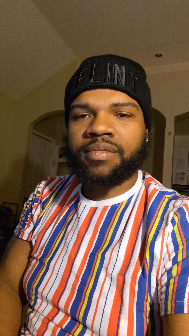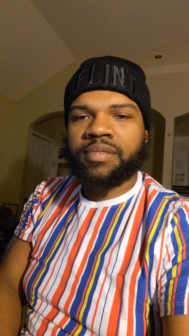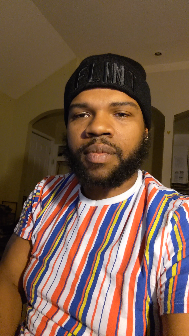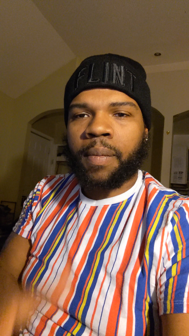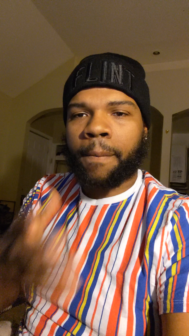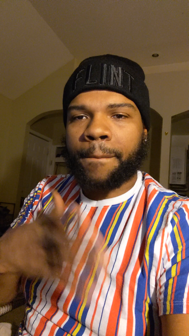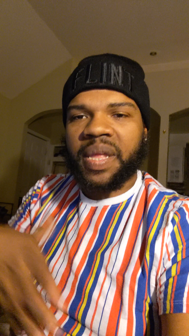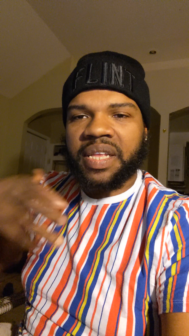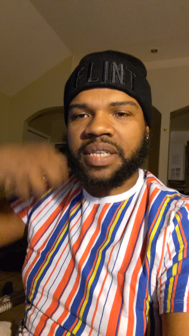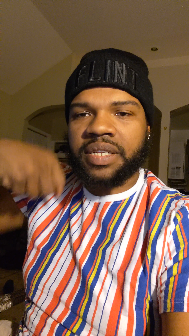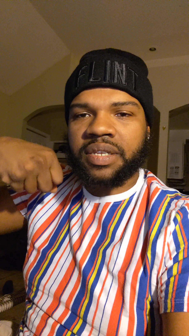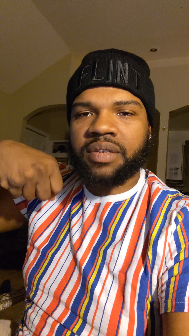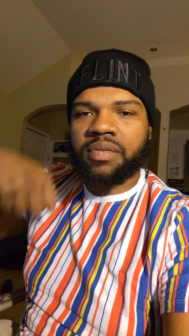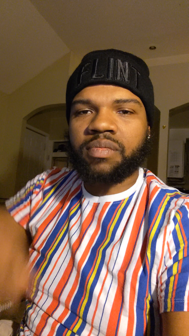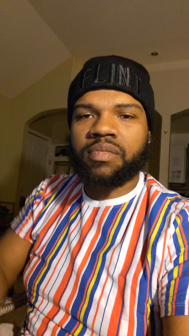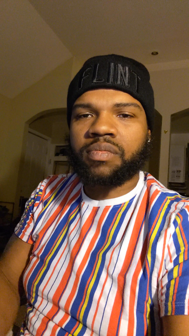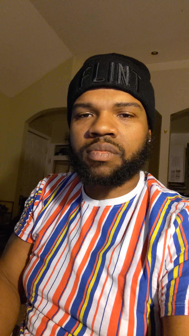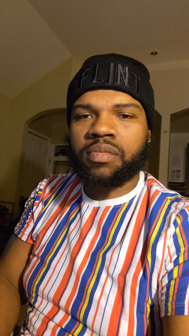basket